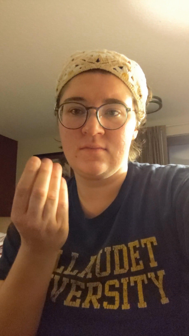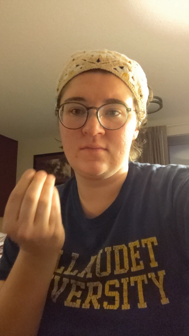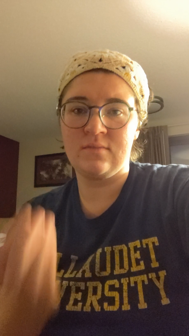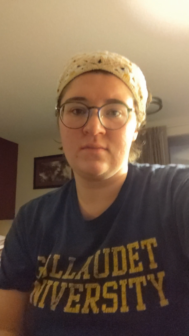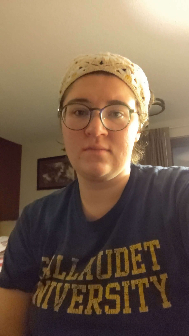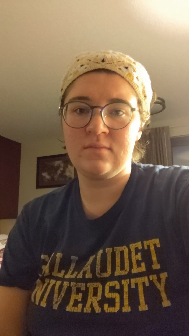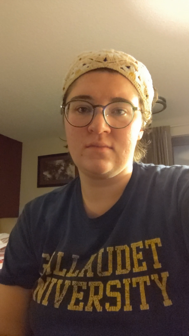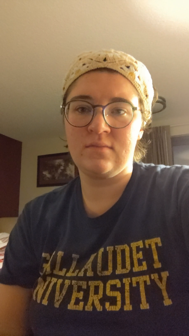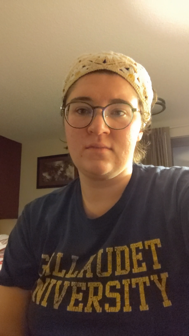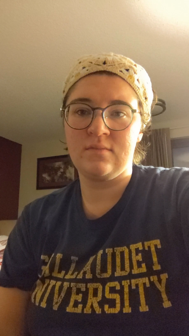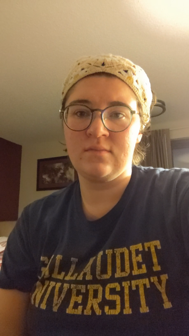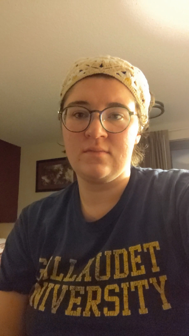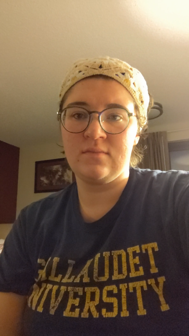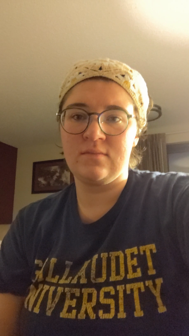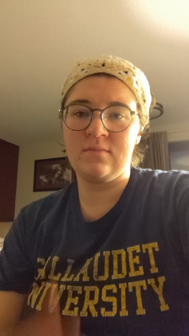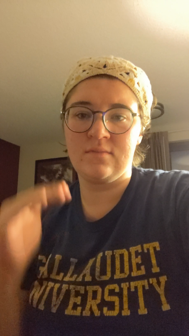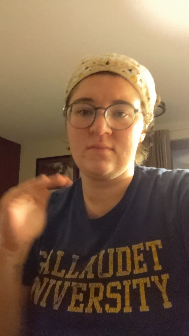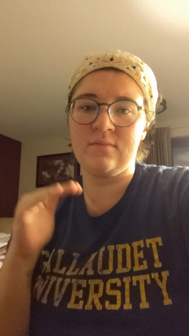little